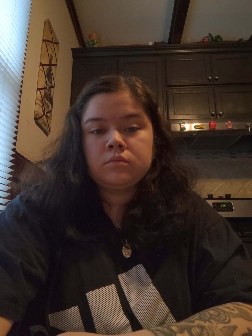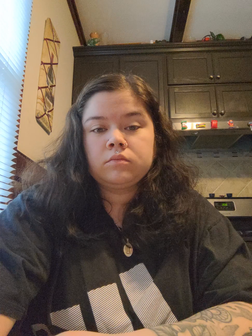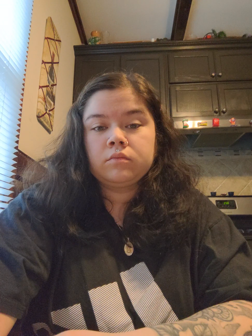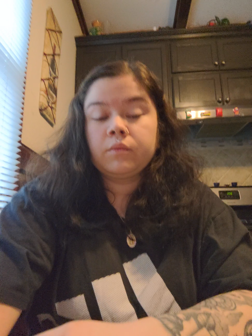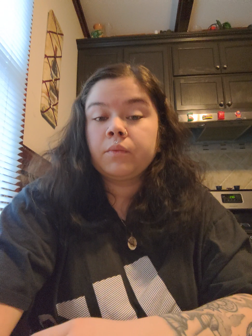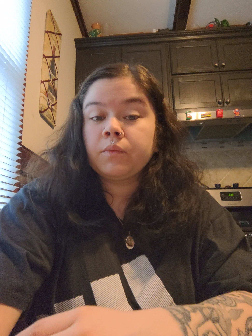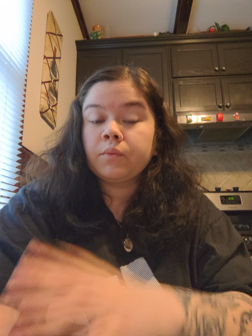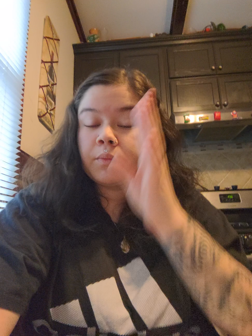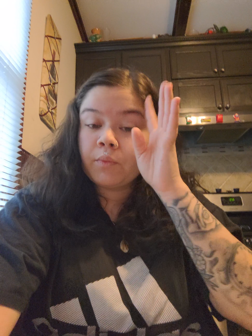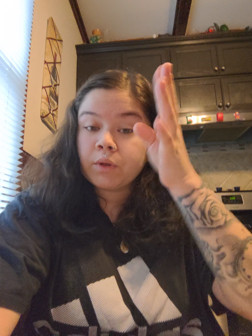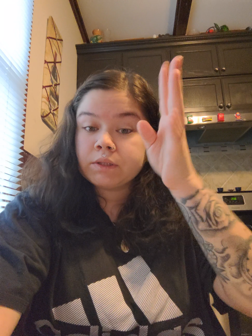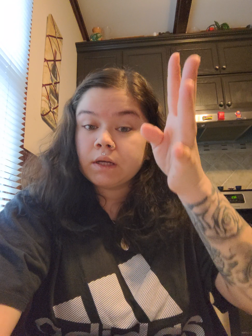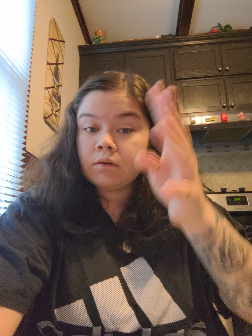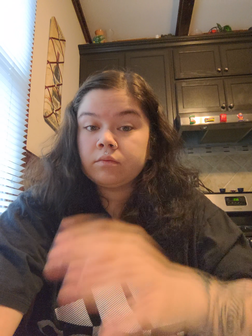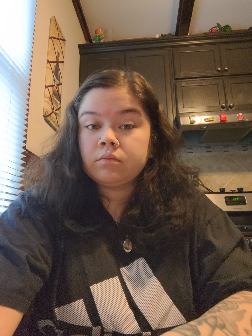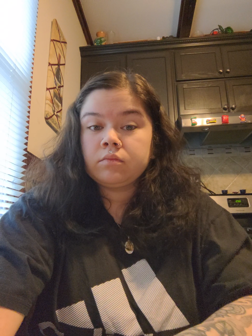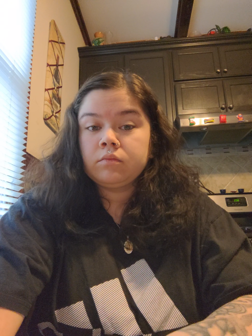pretend